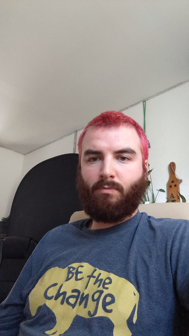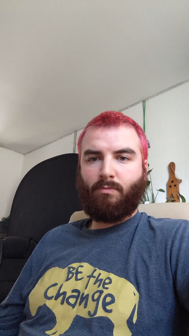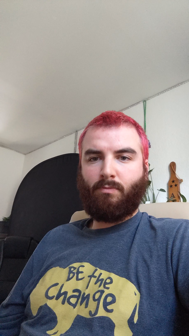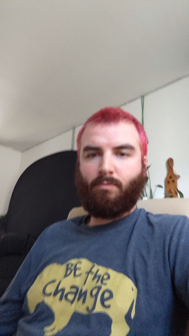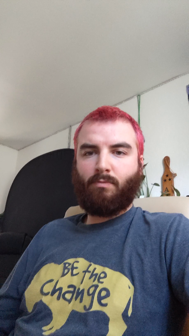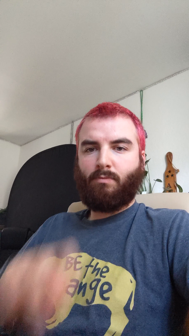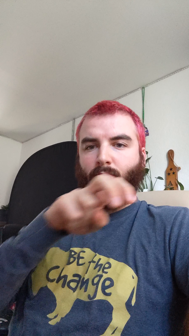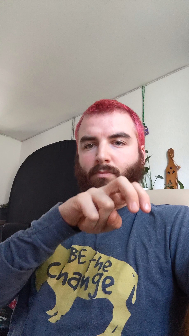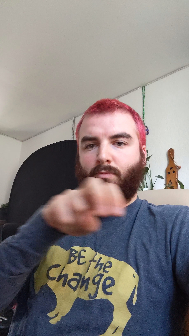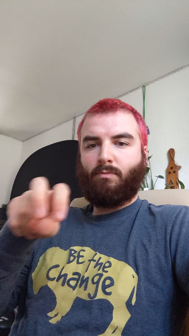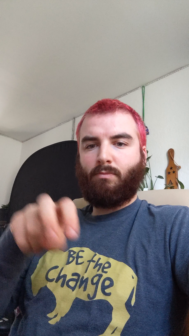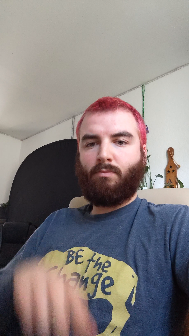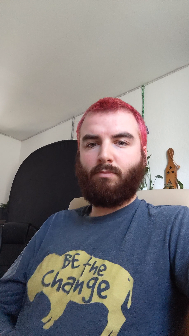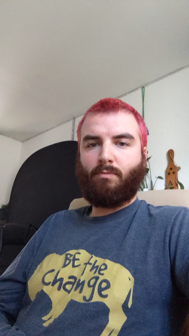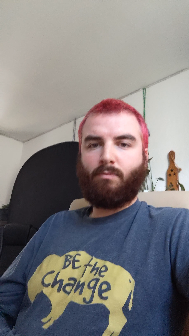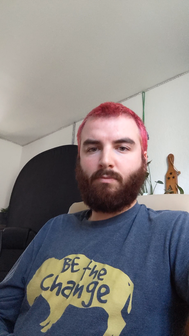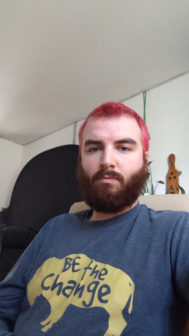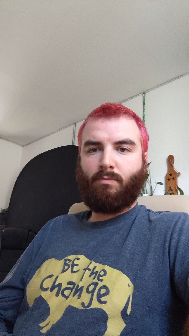bench